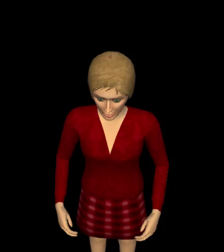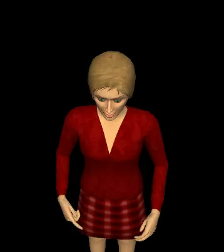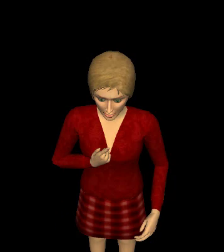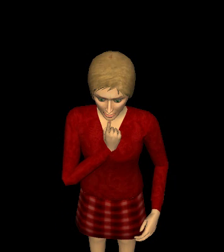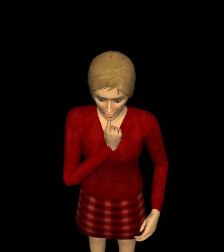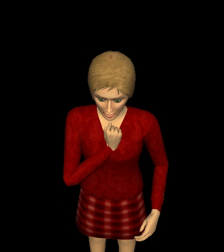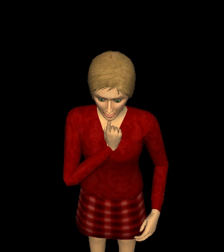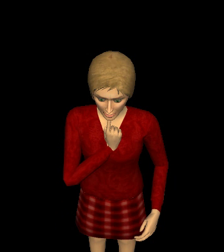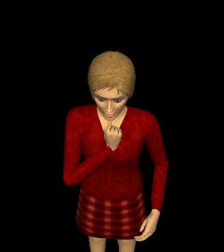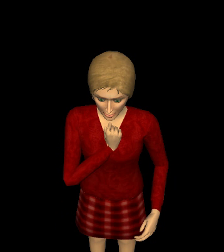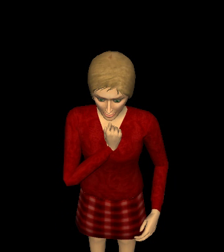كحول